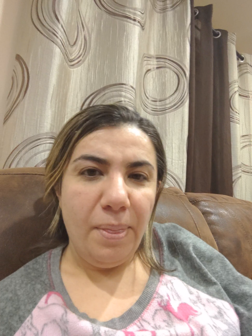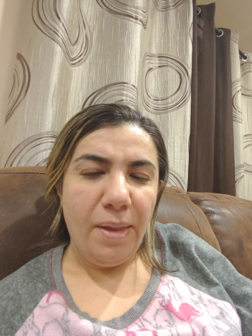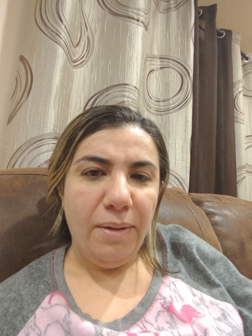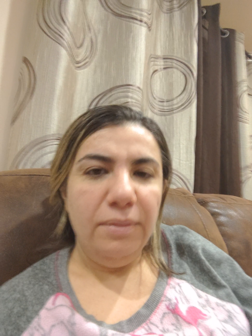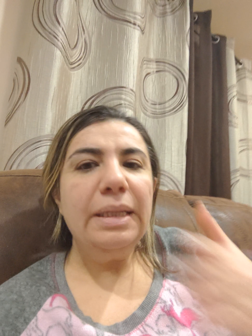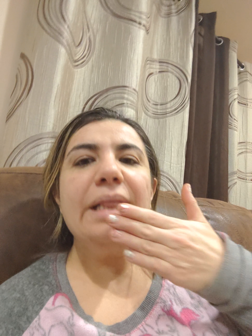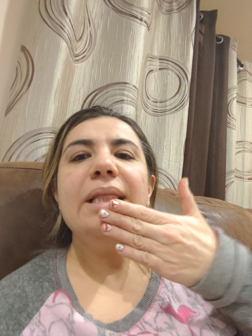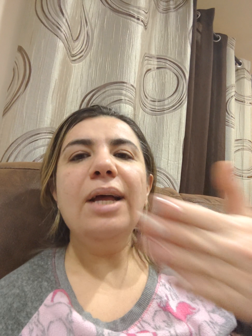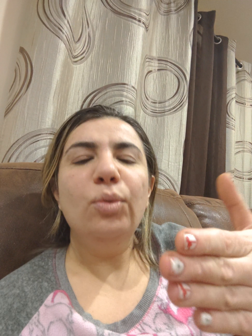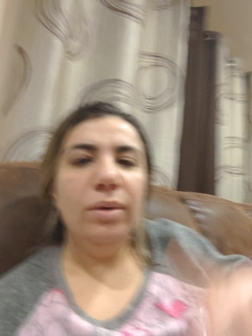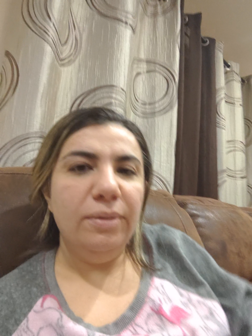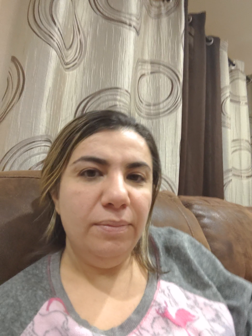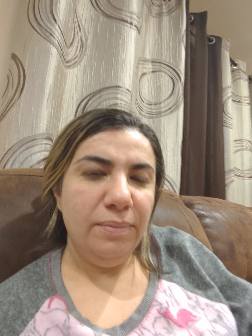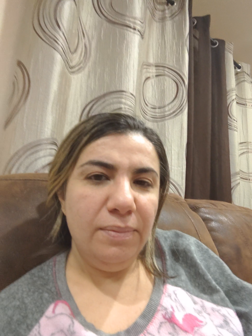thank you